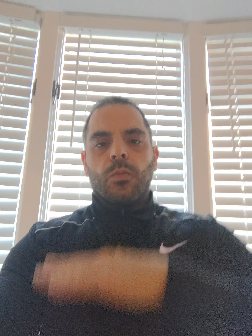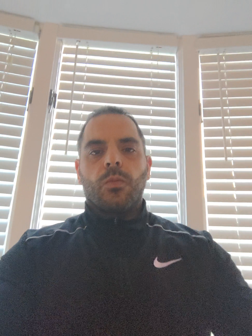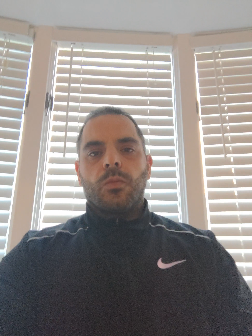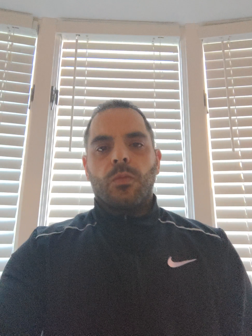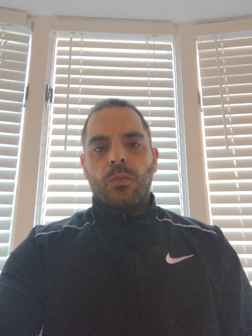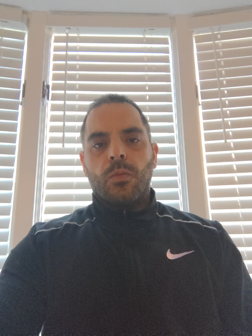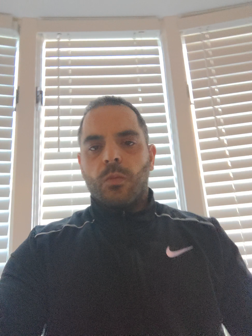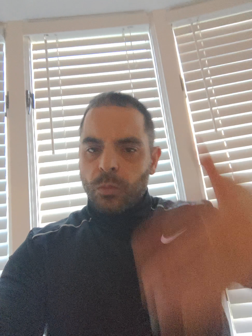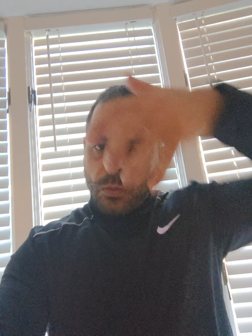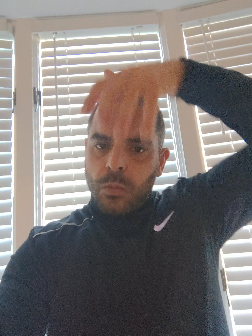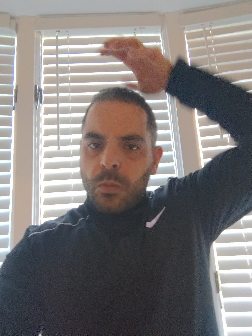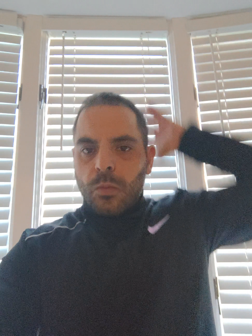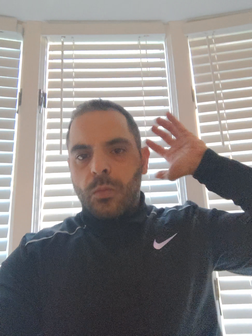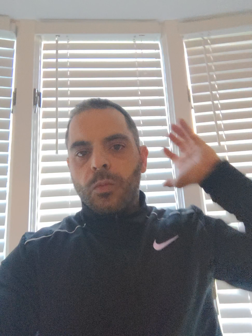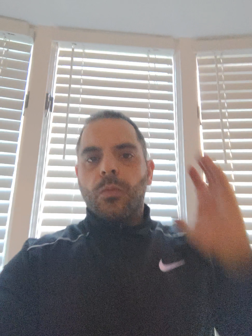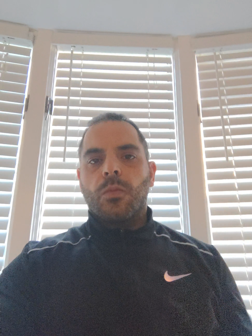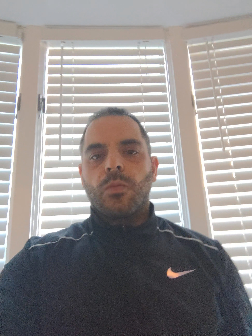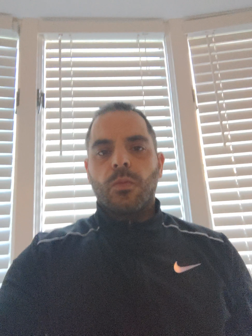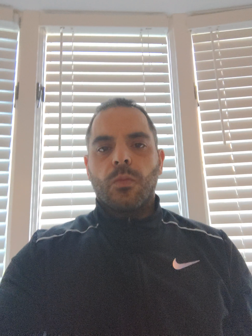lion